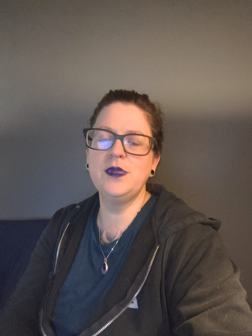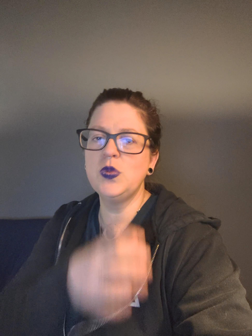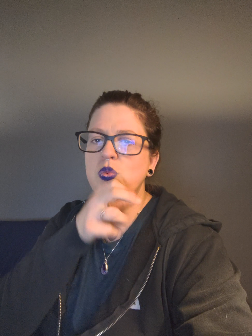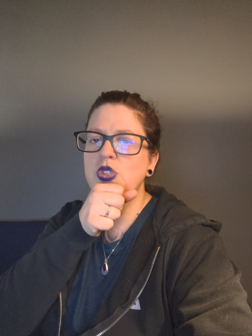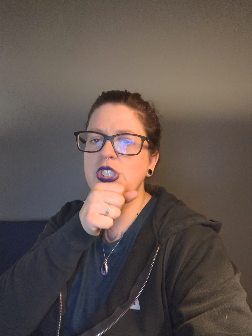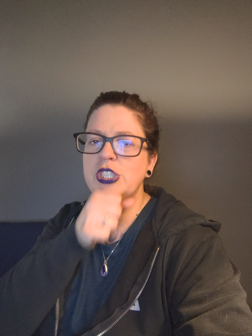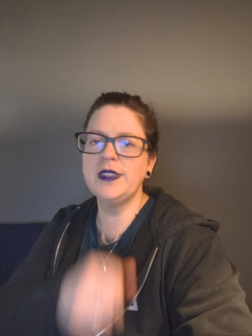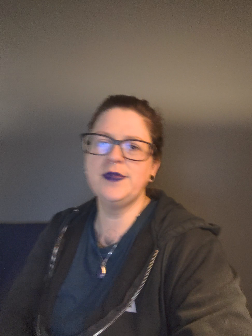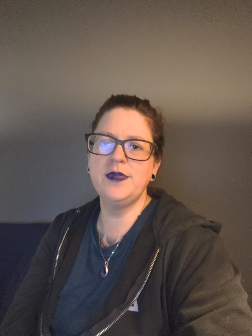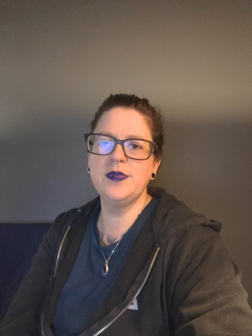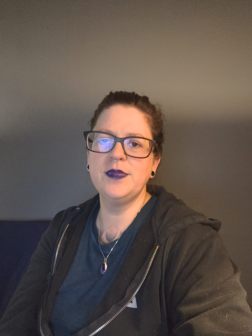orange